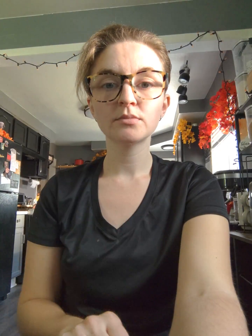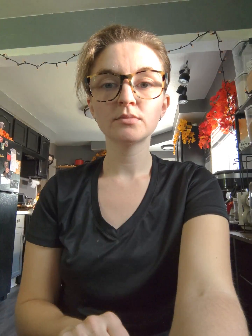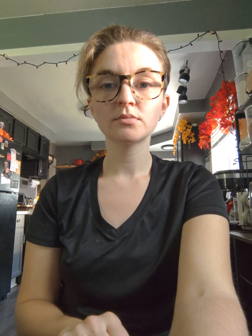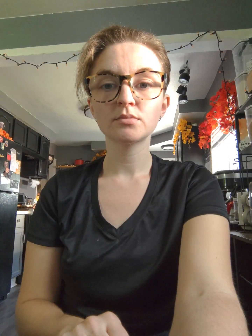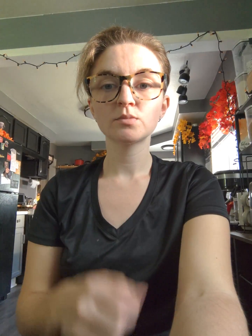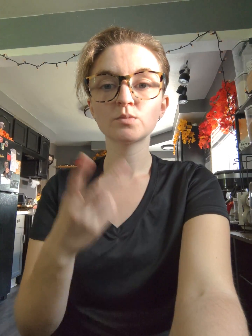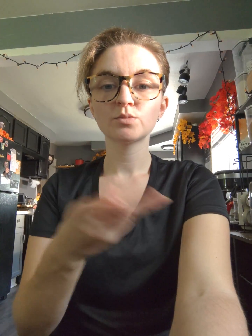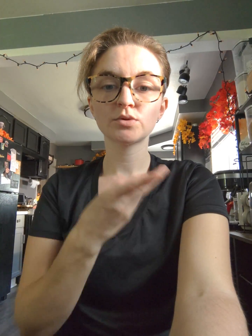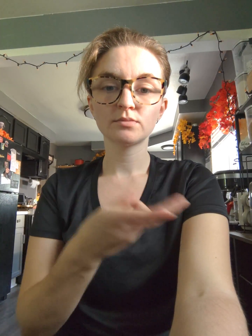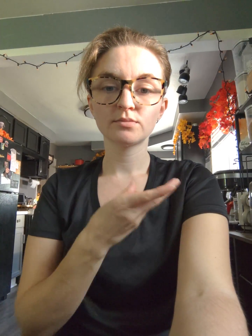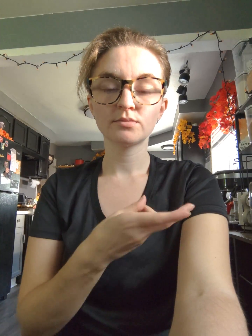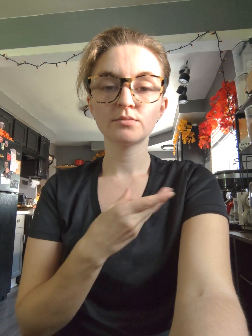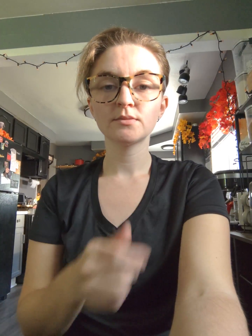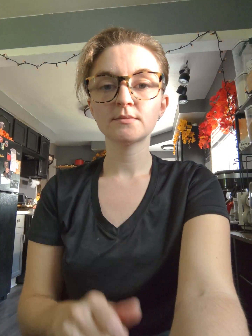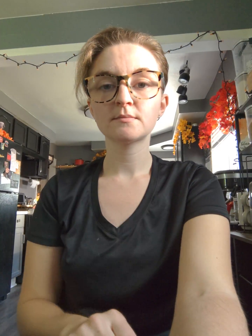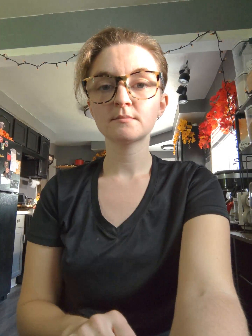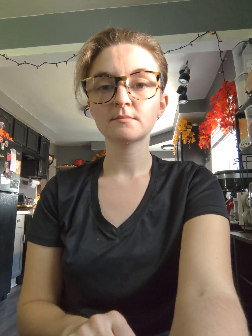sheep